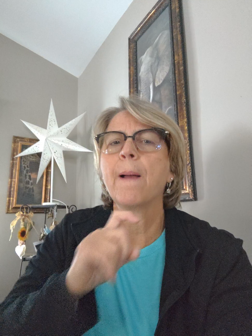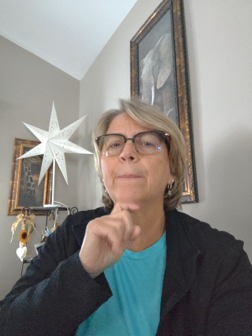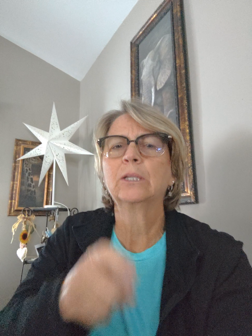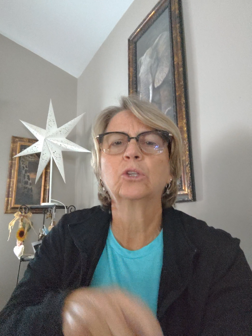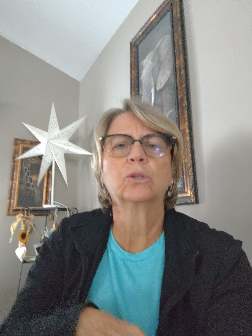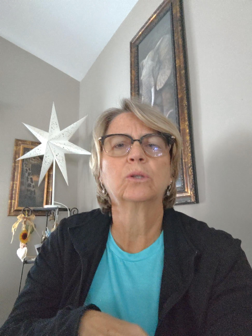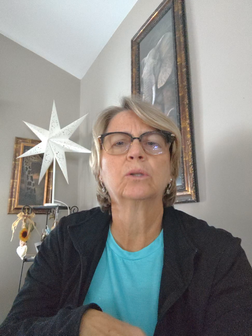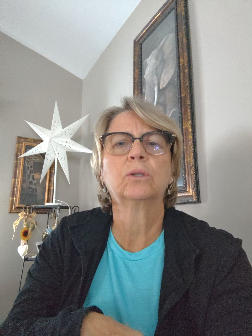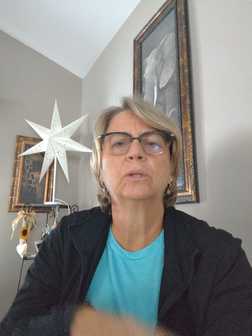garbage